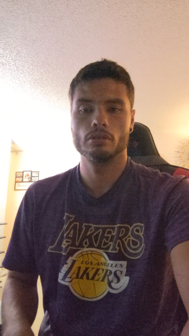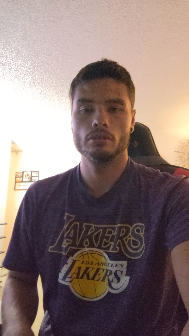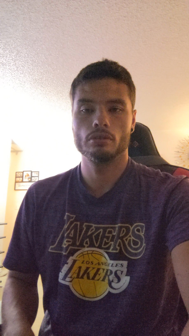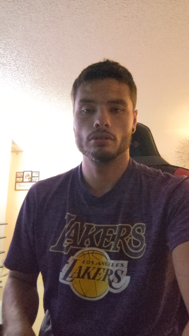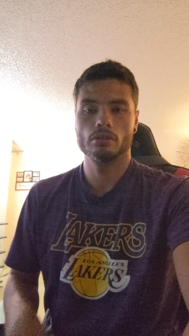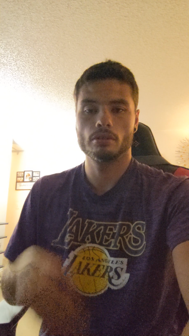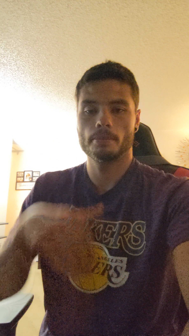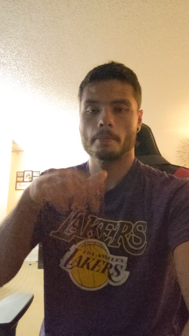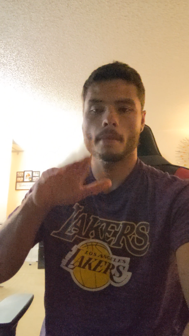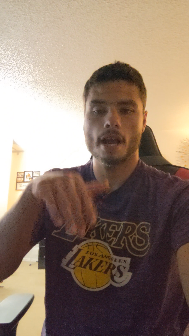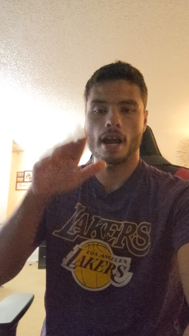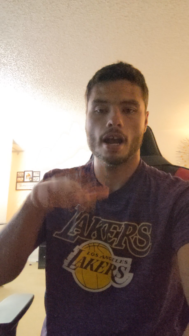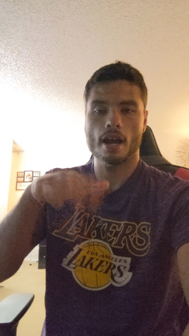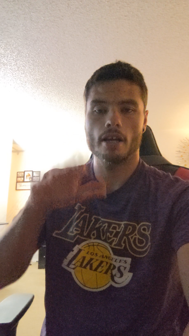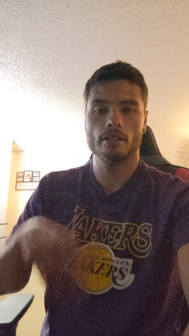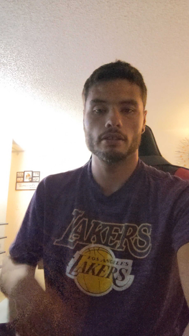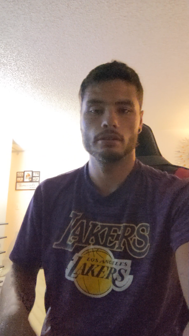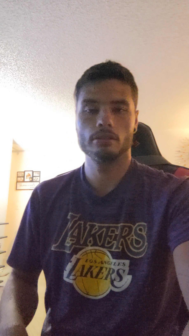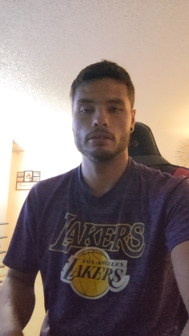paint